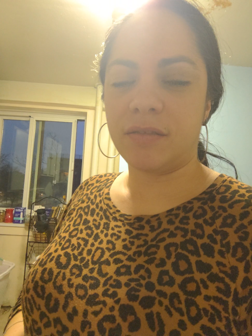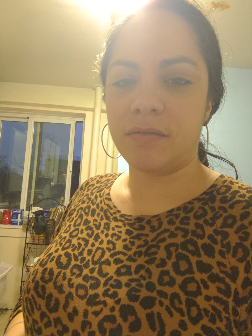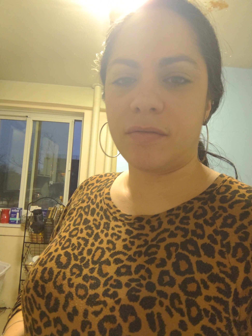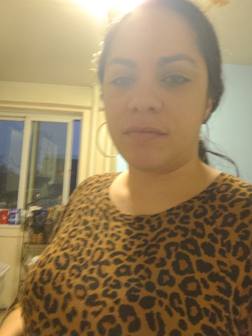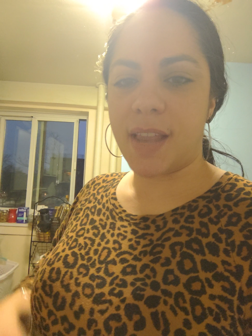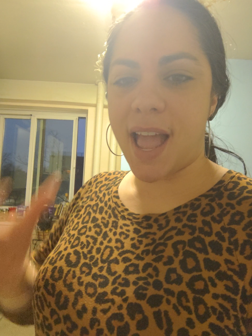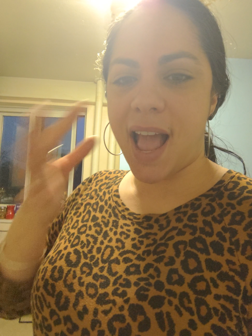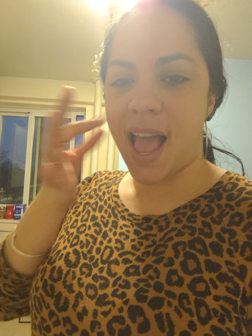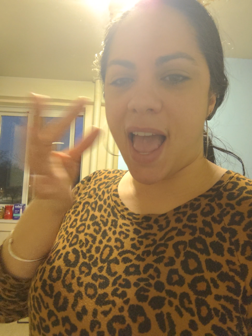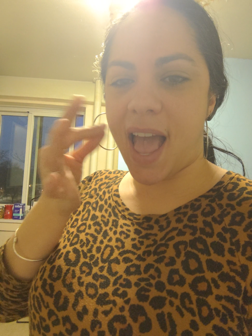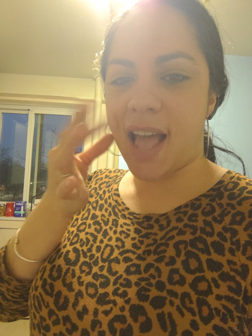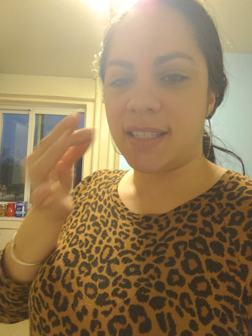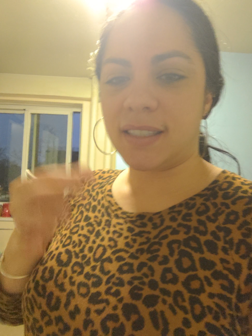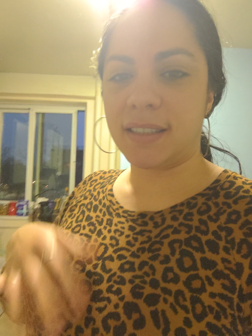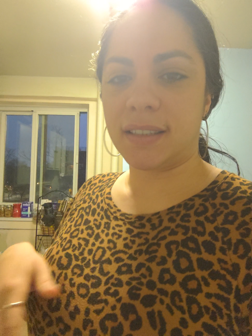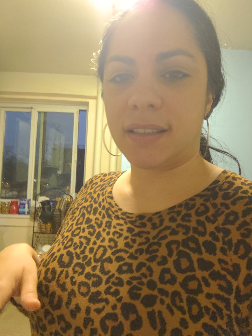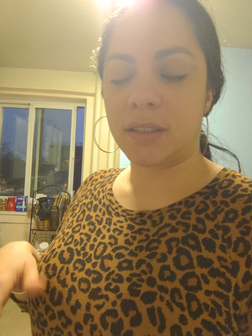cat